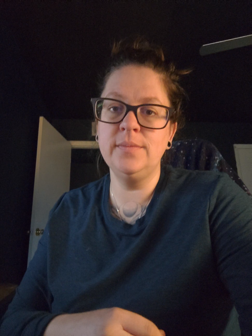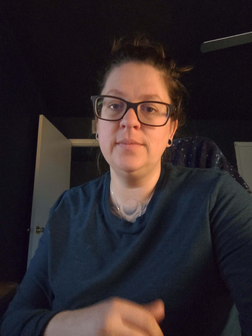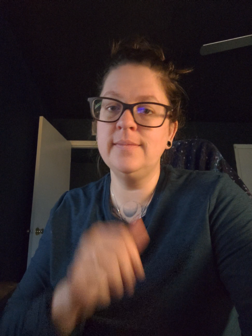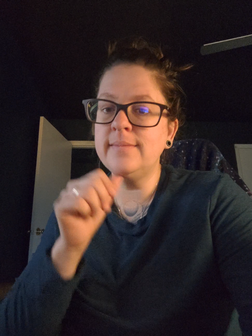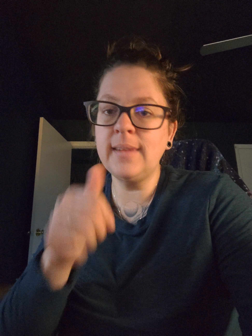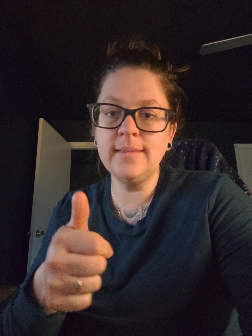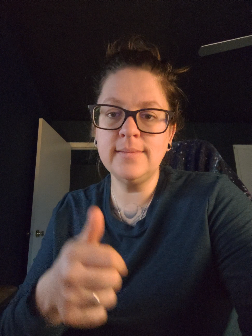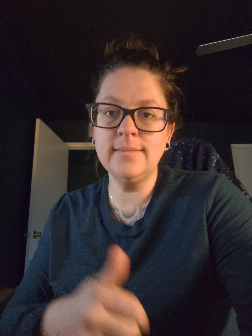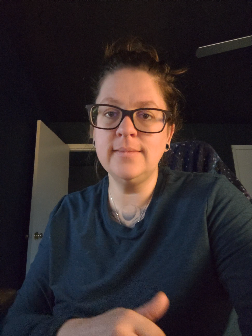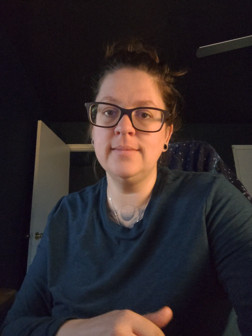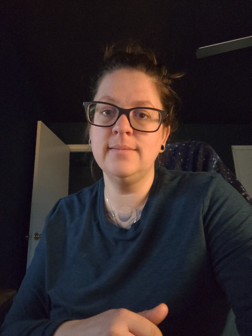not